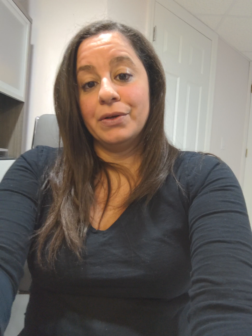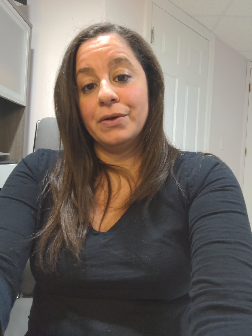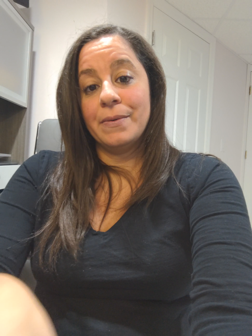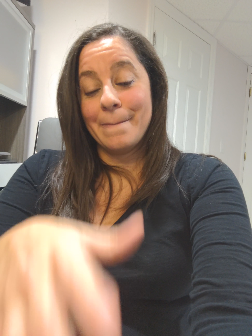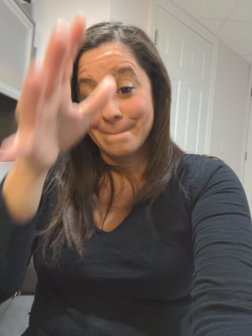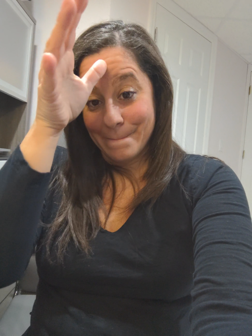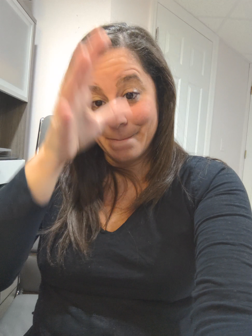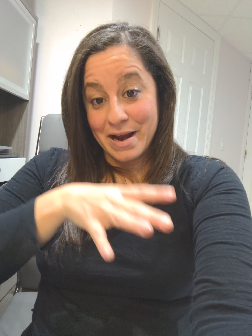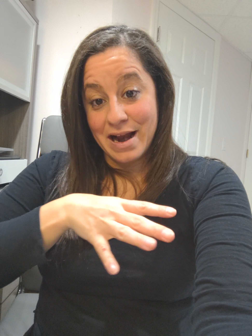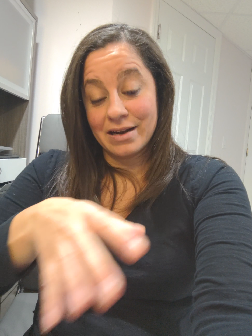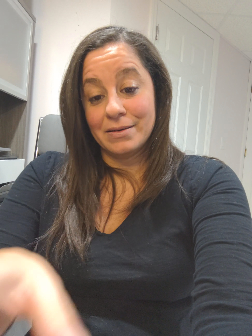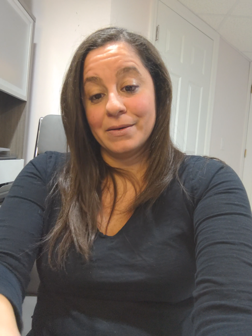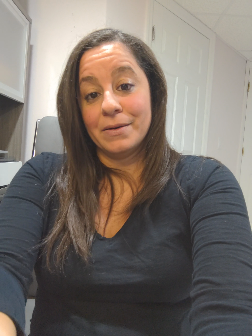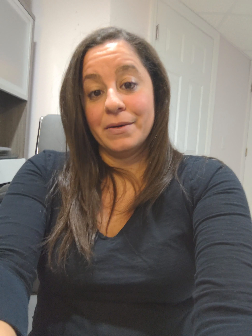man